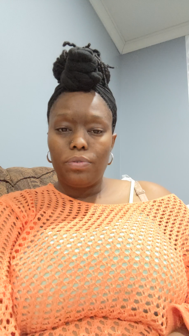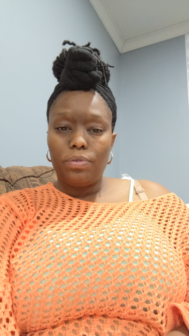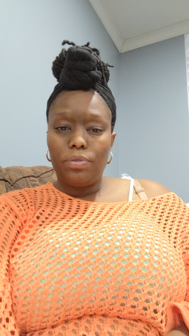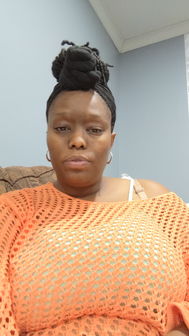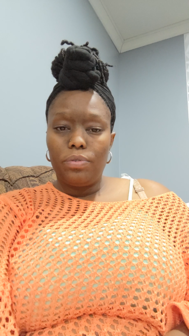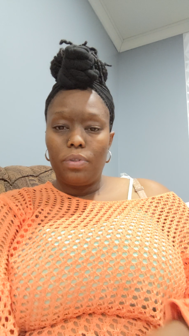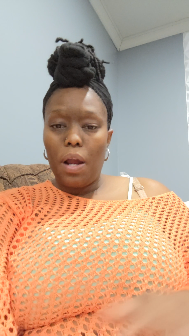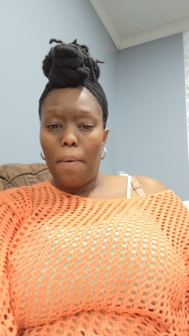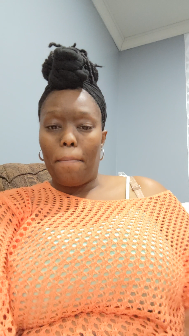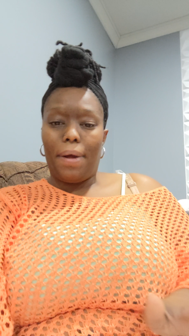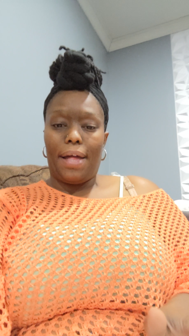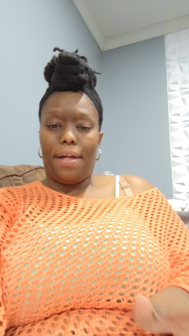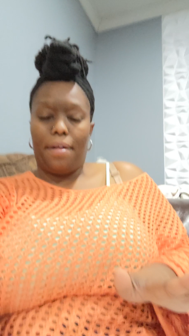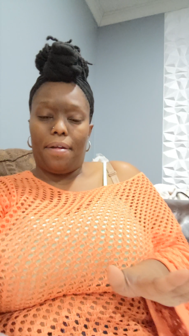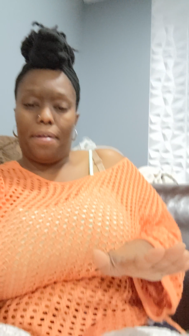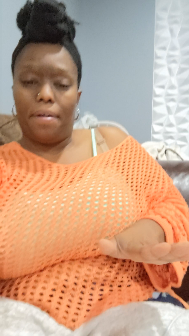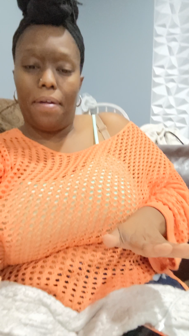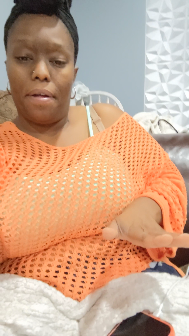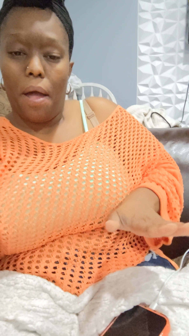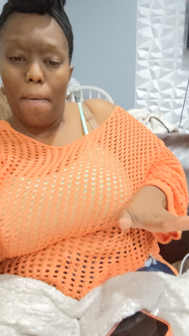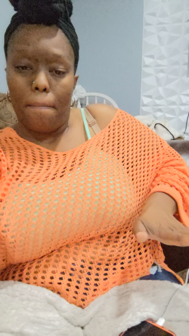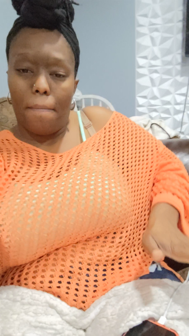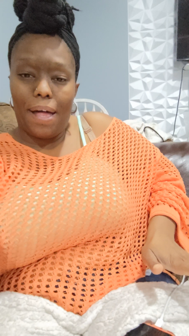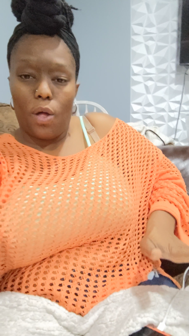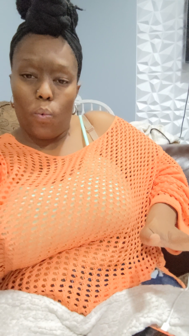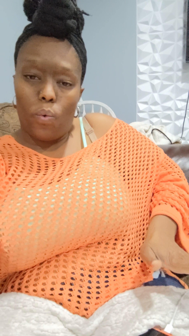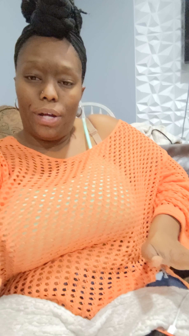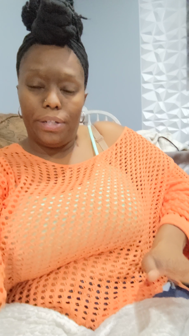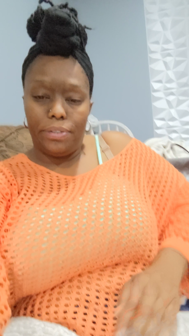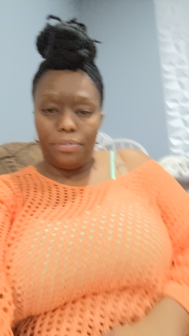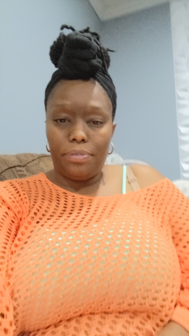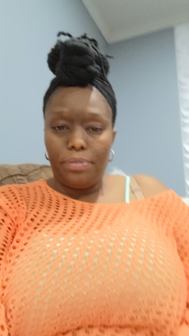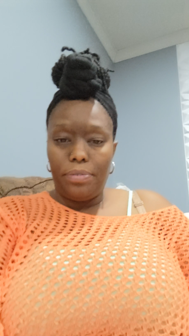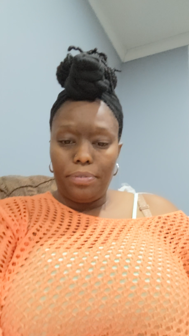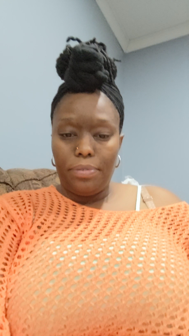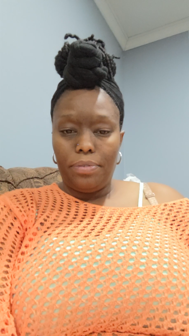penguin